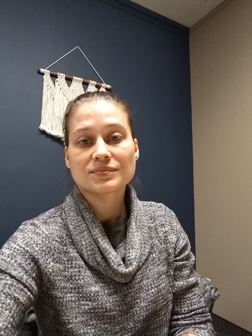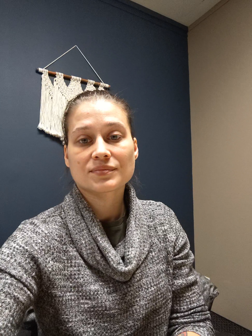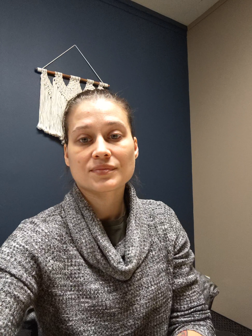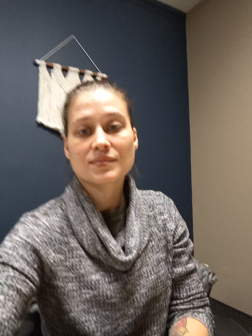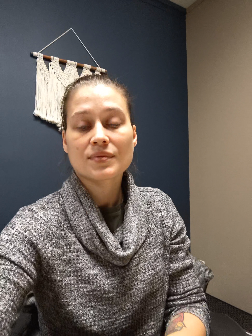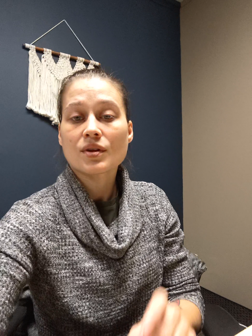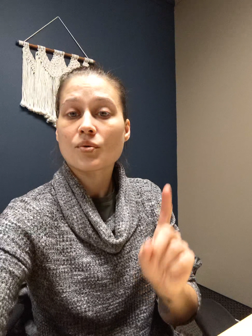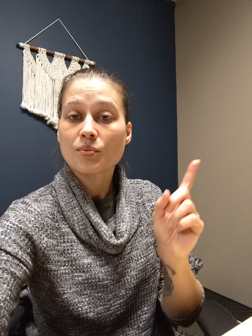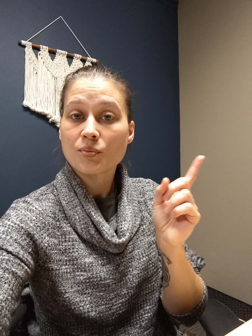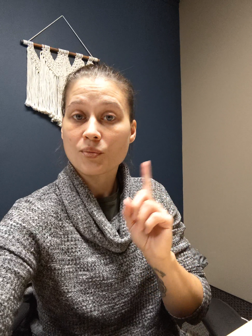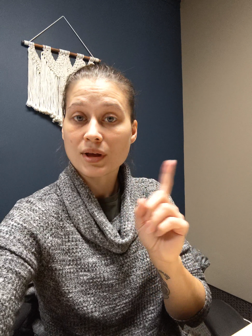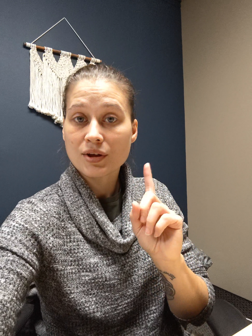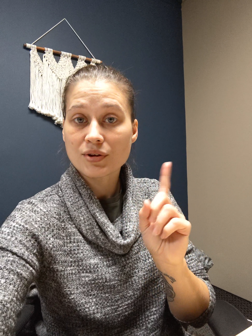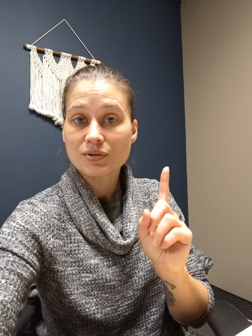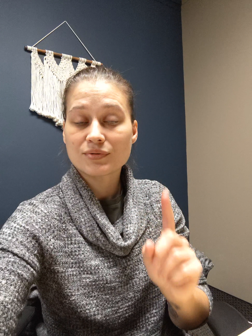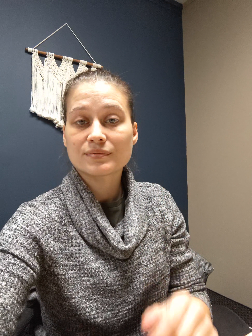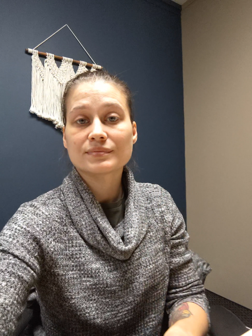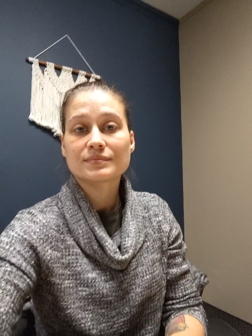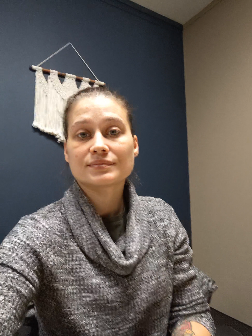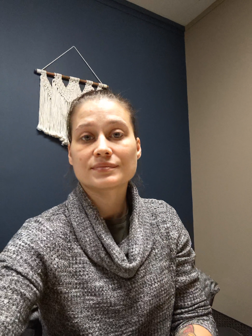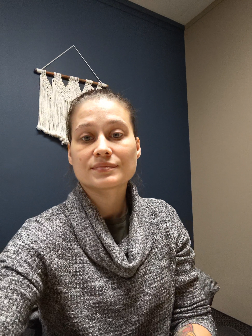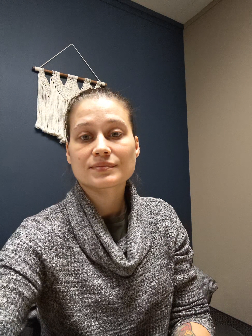where